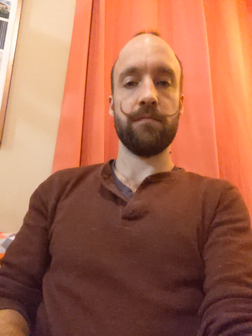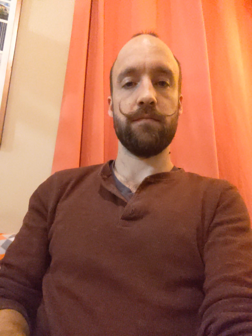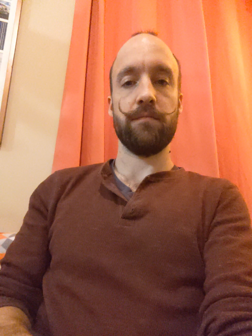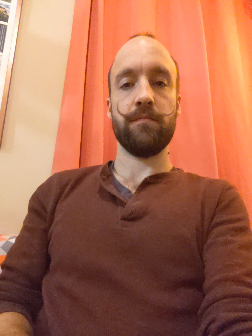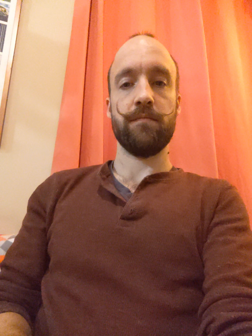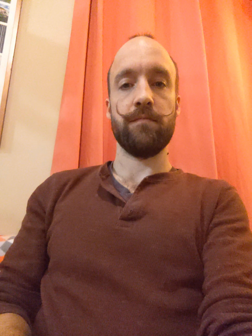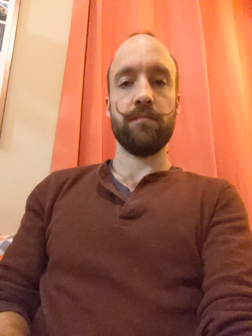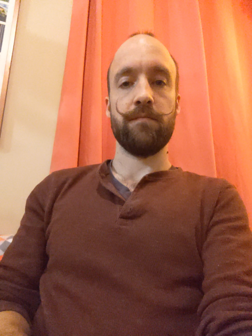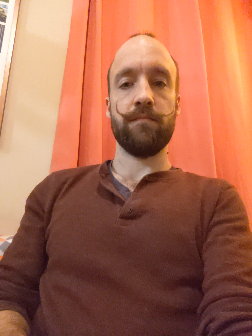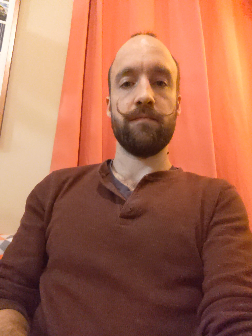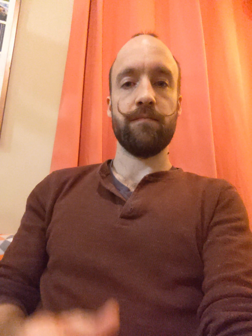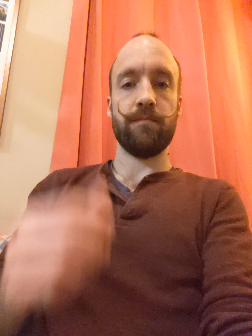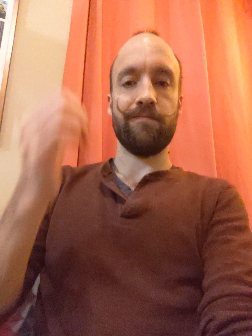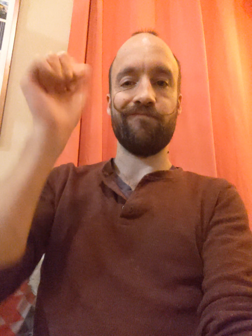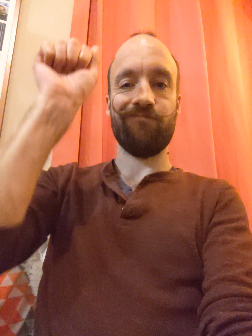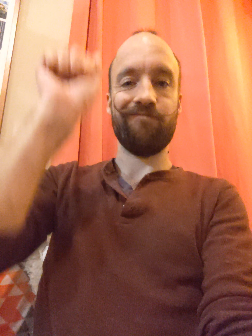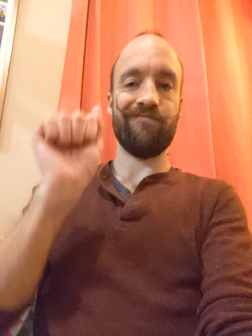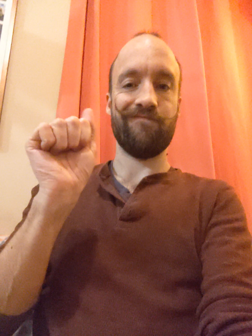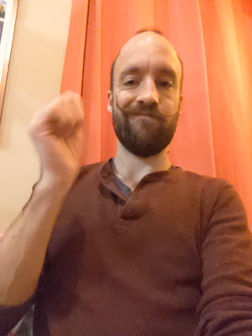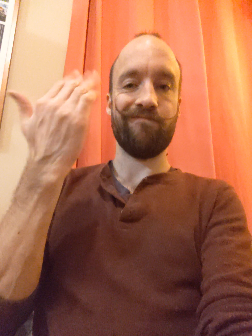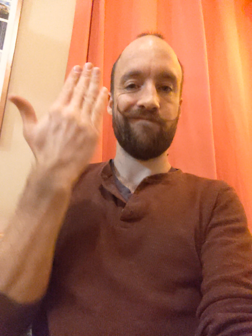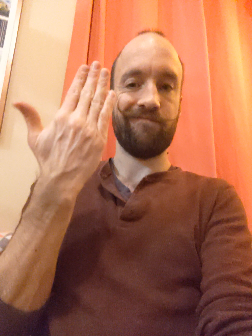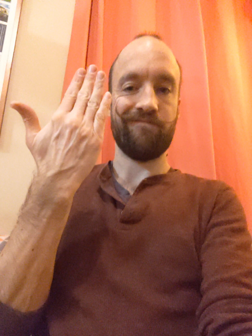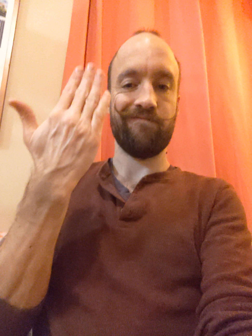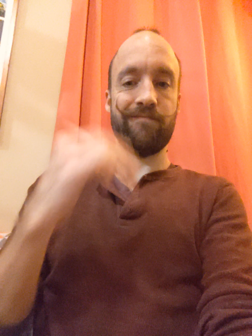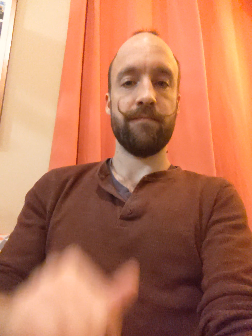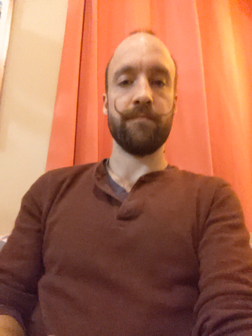mitten